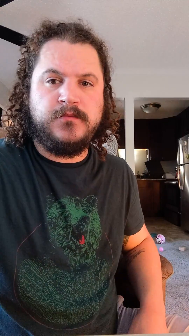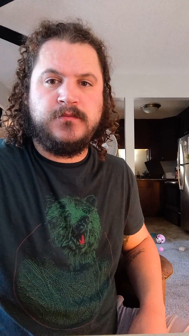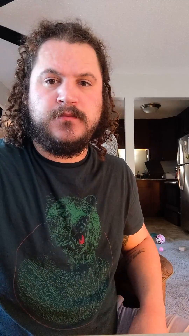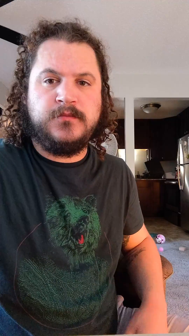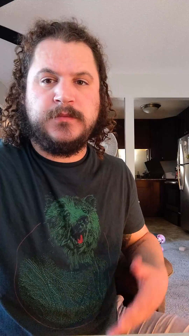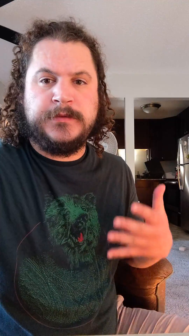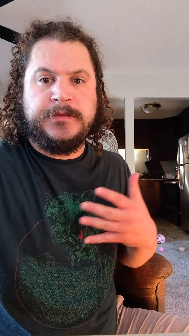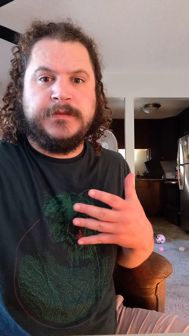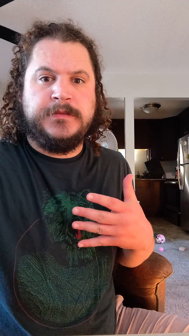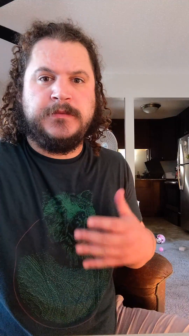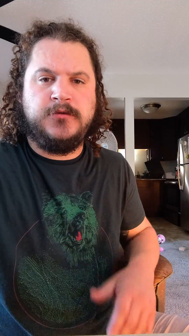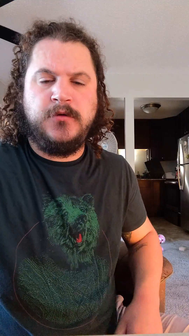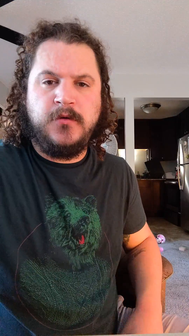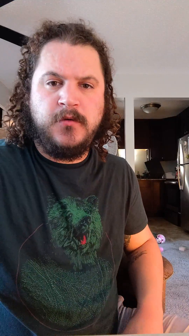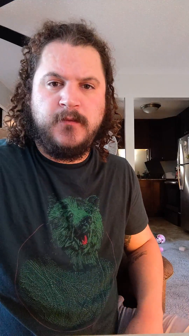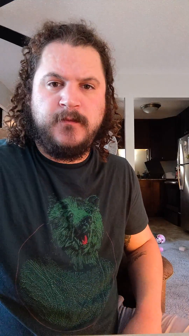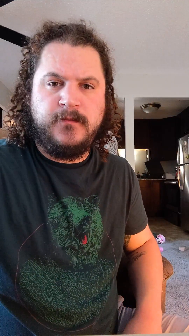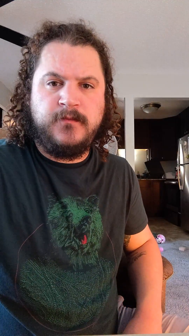scared